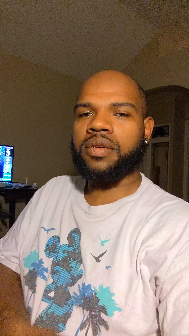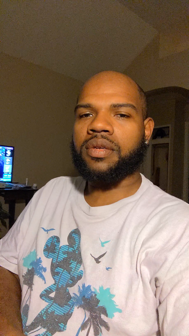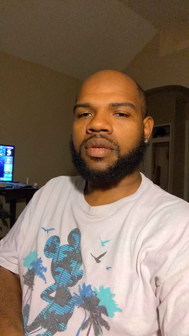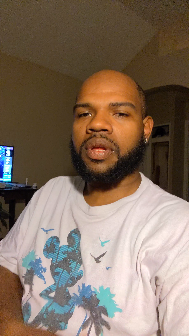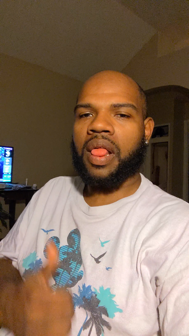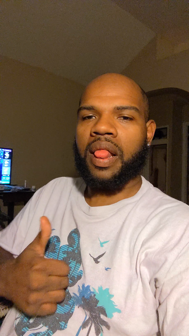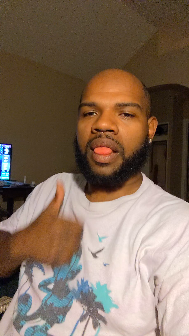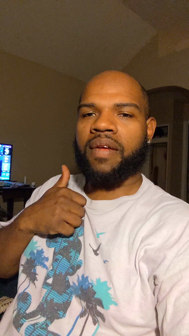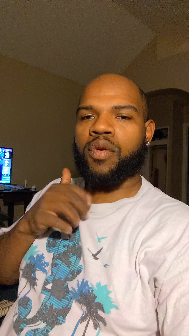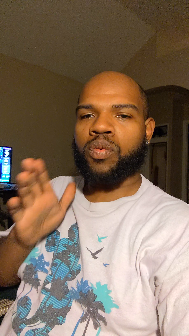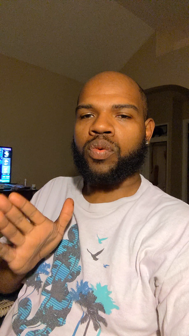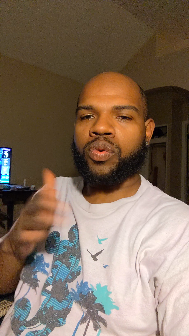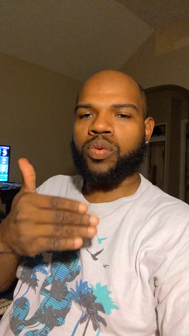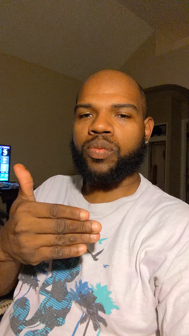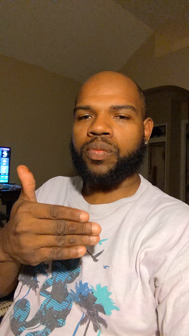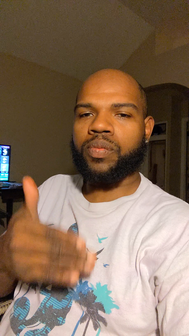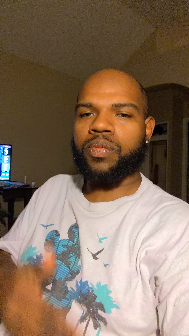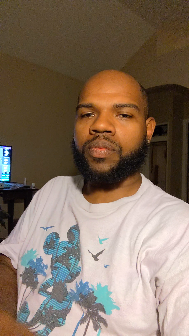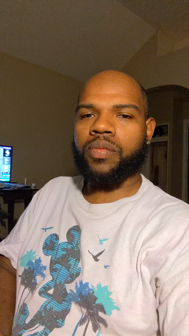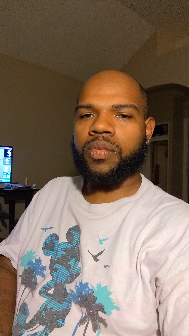living room